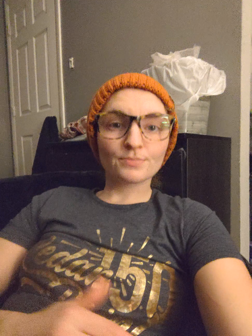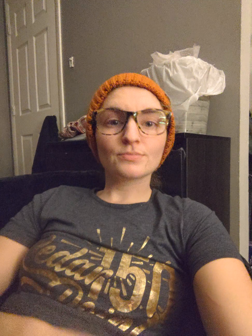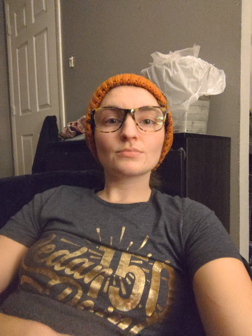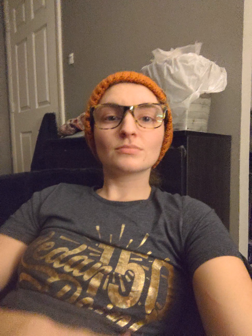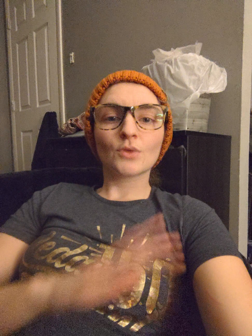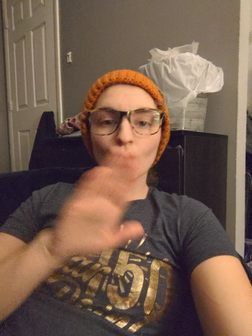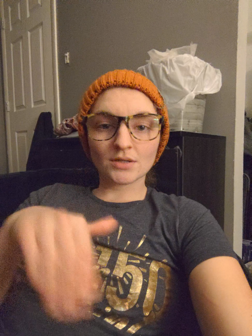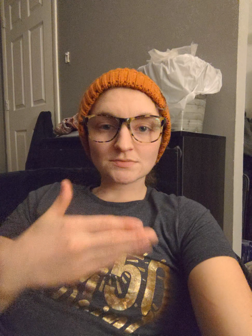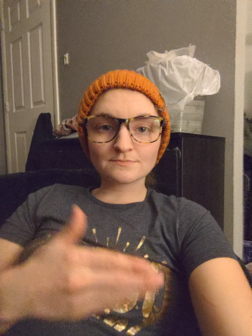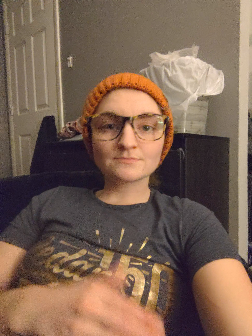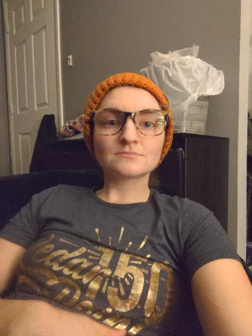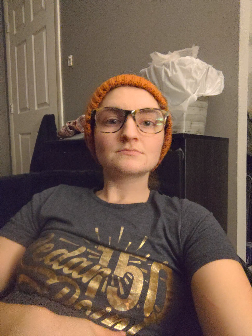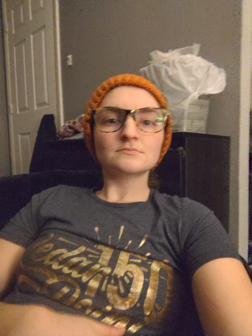all